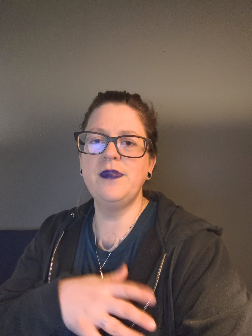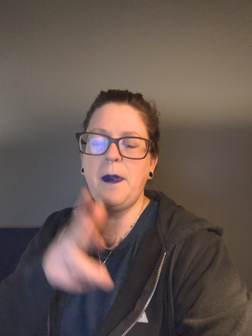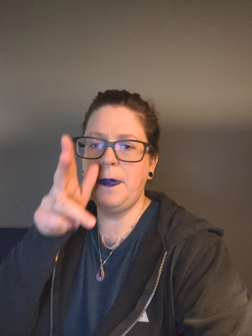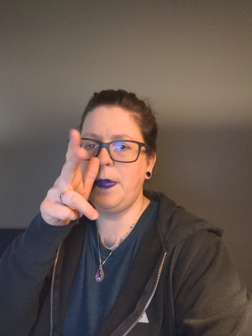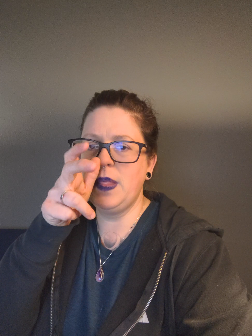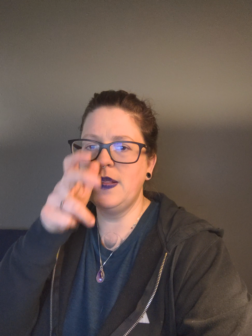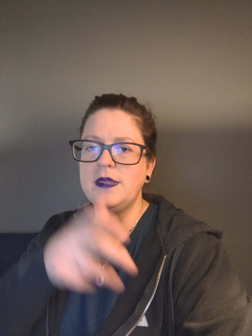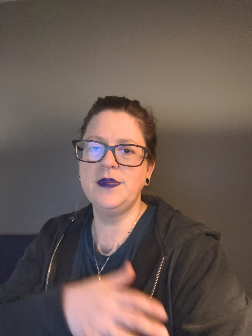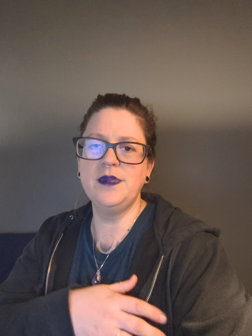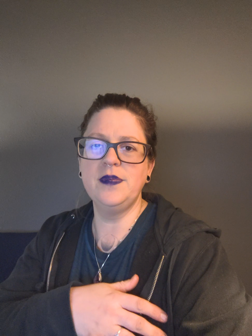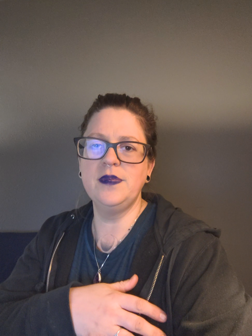bug